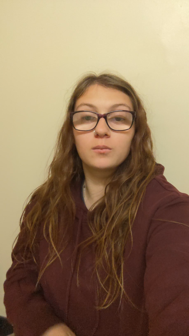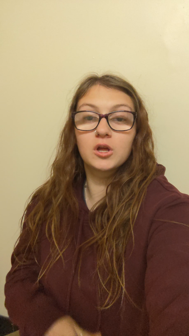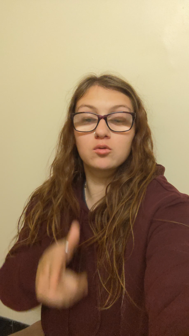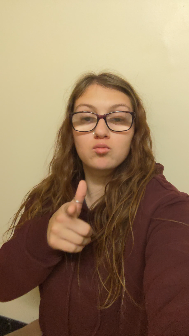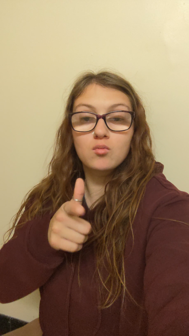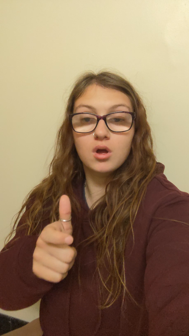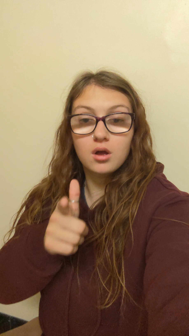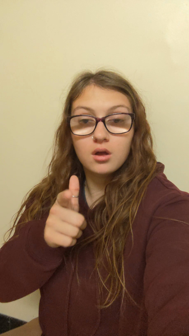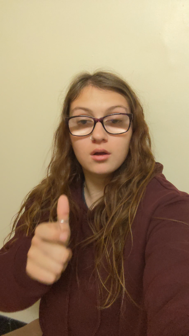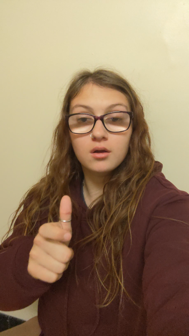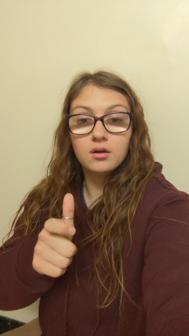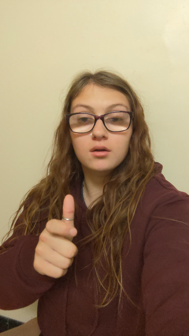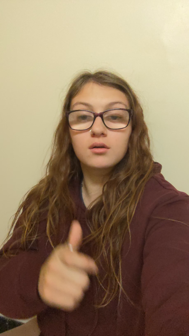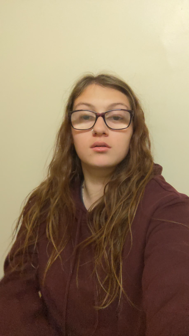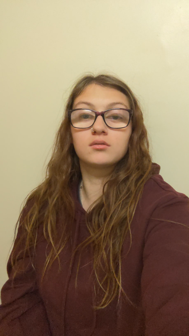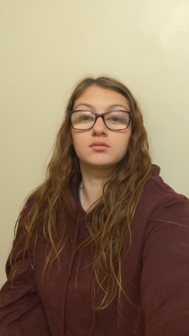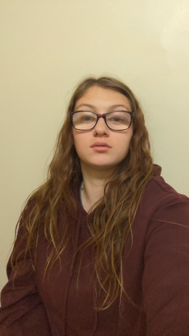run